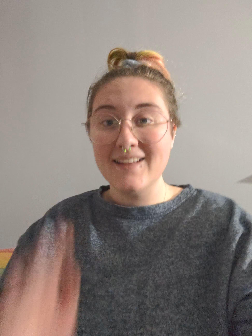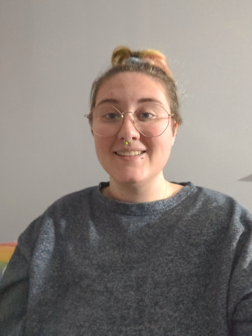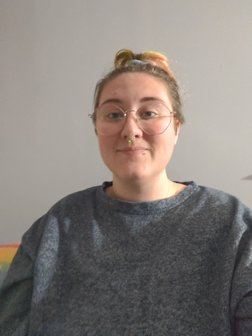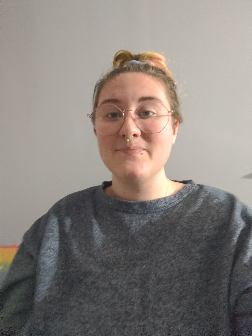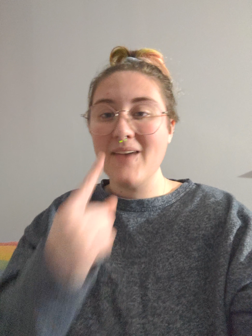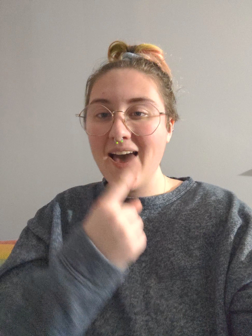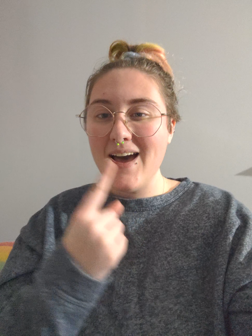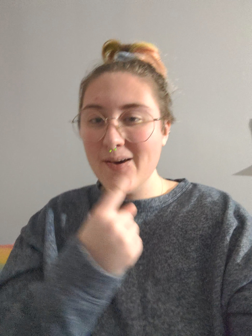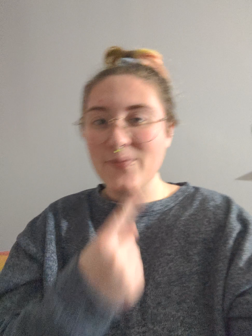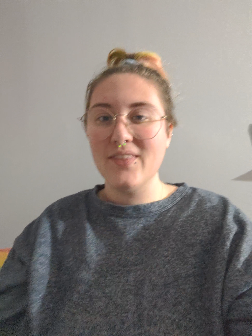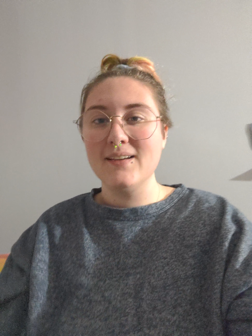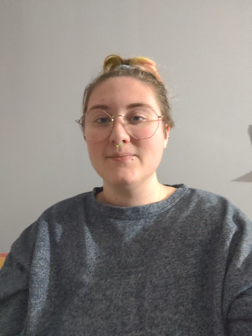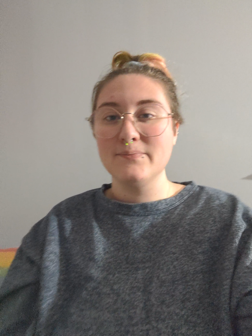mouth